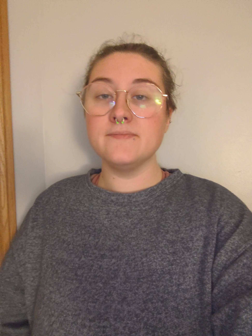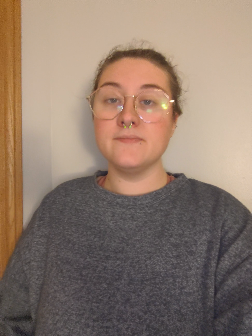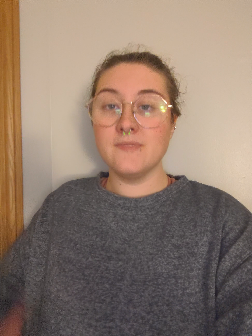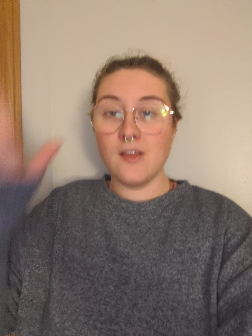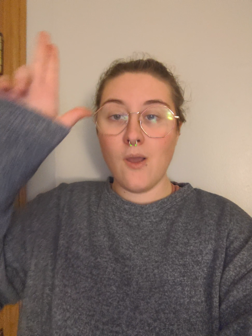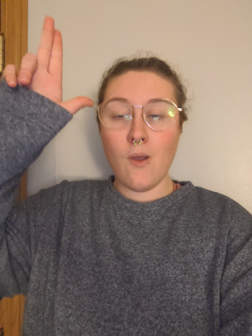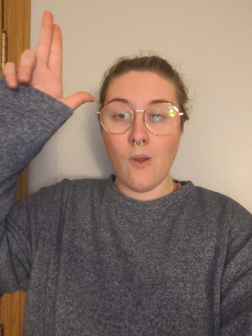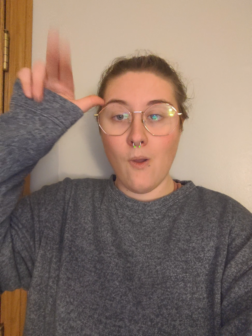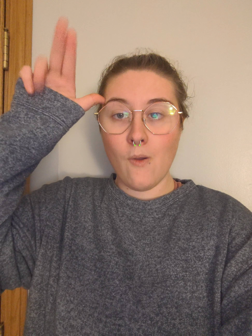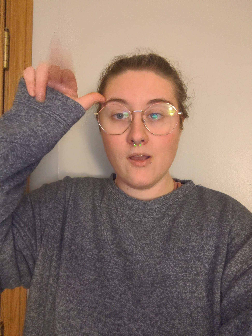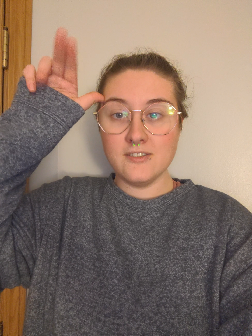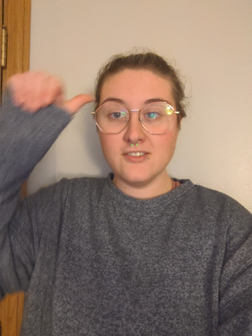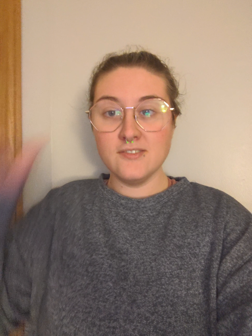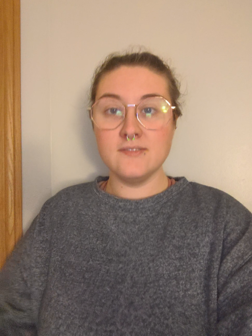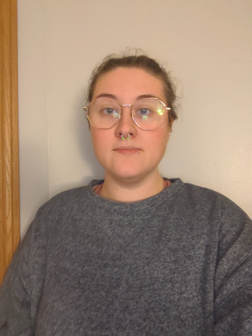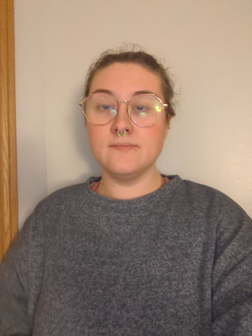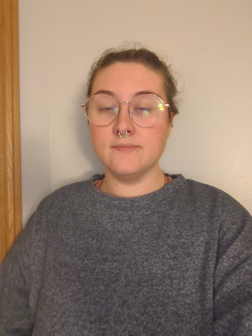horse